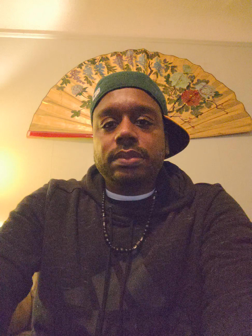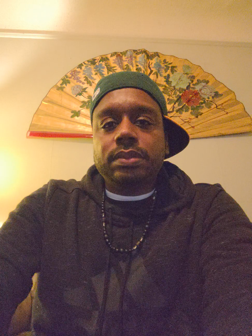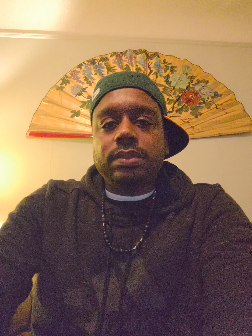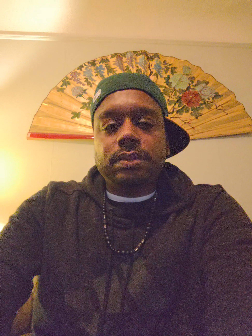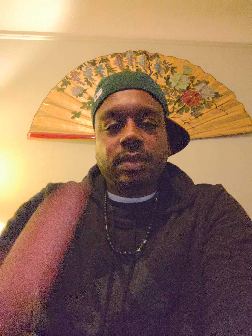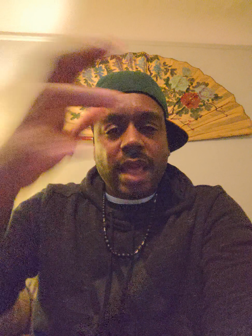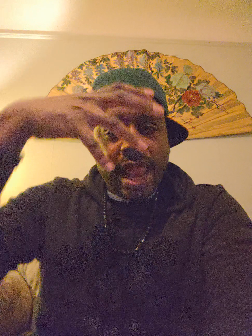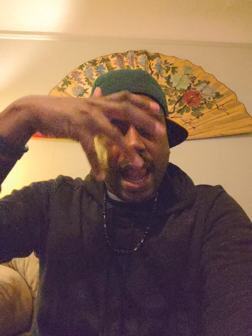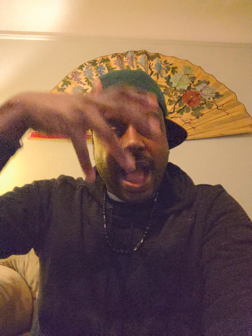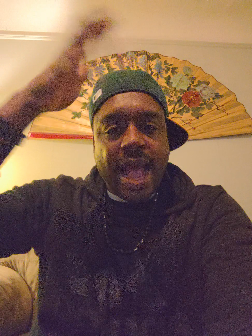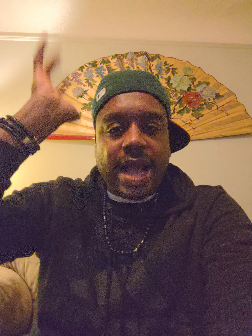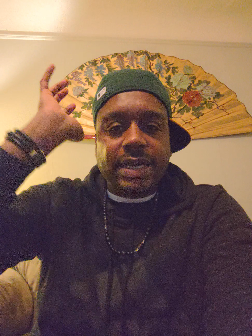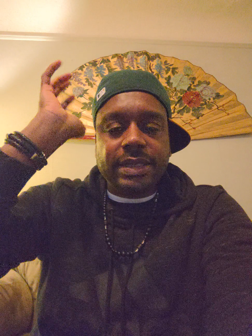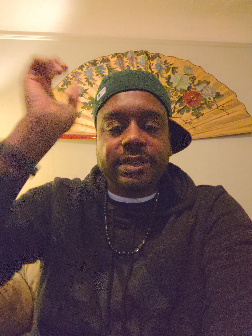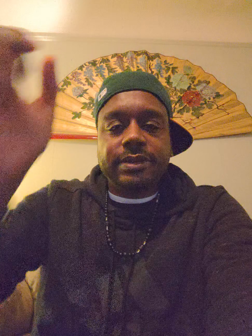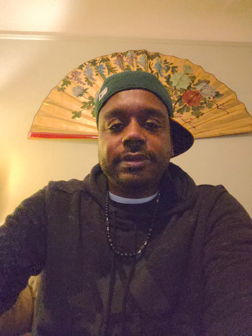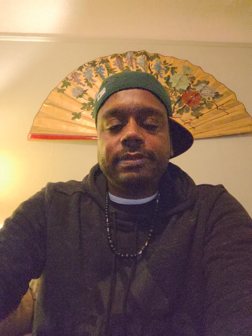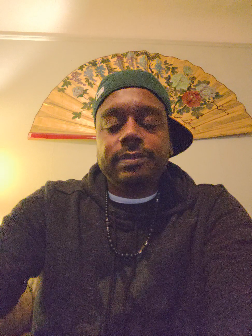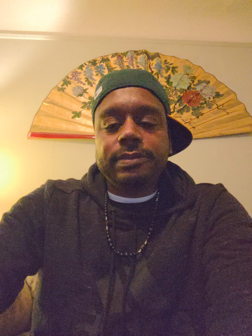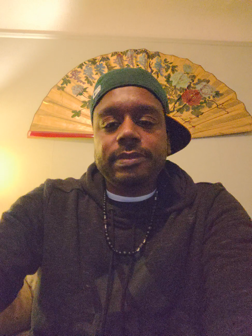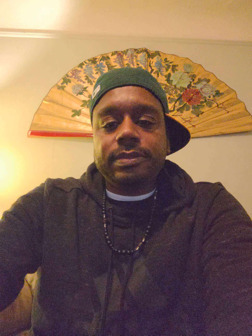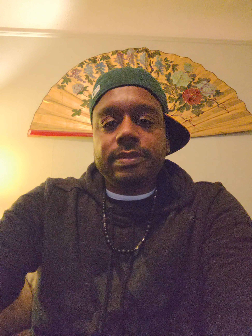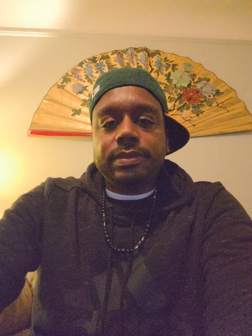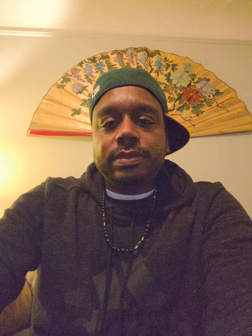lion